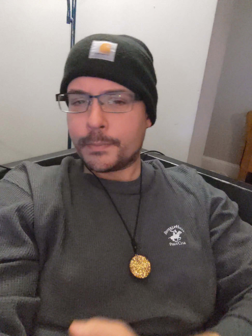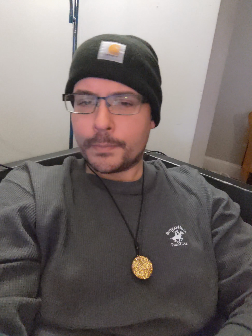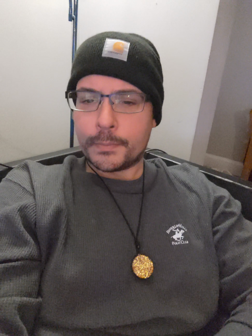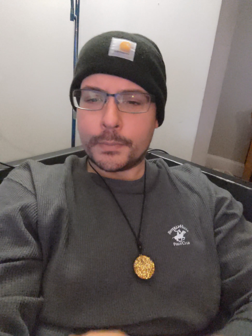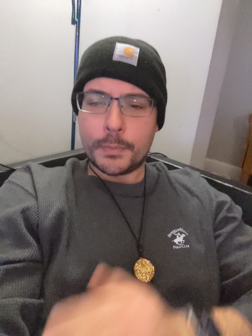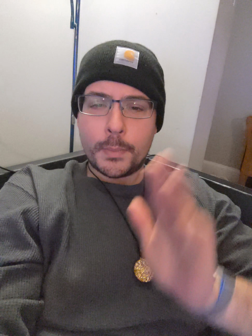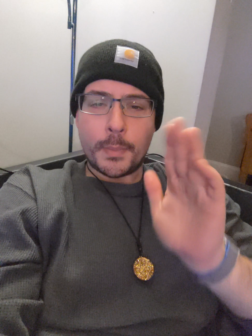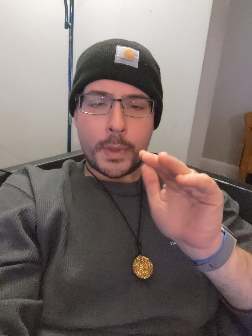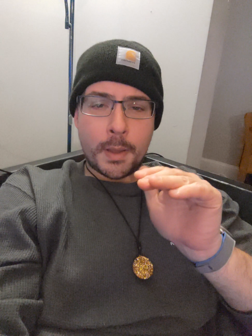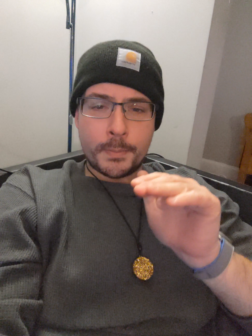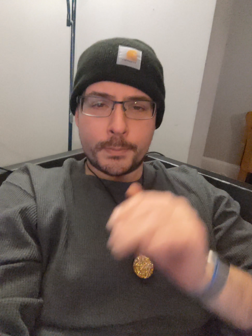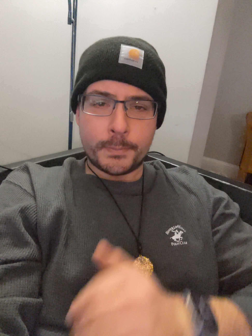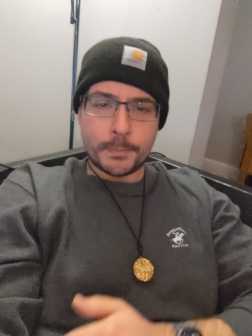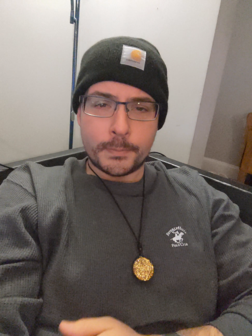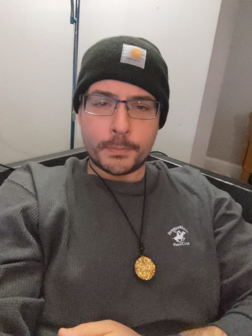bye